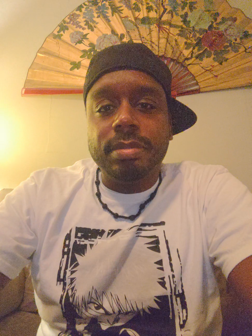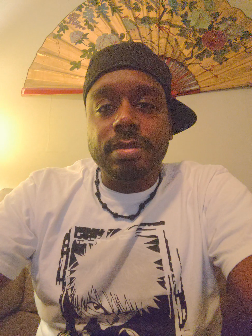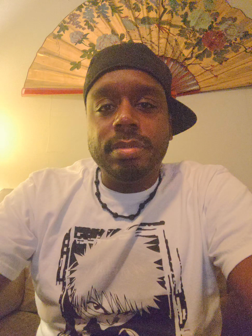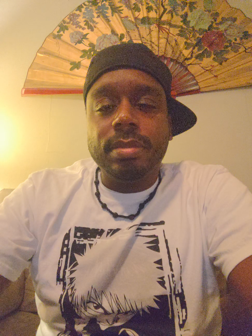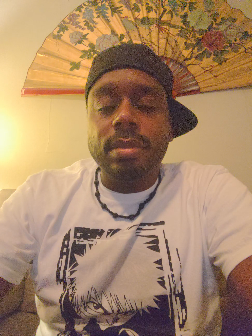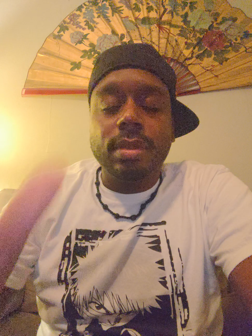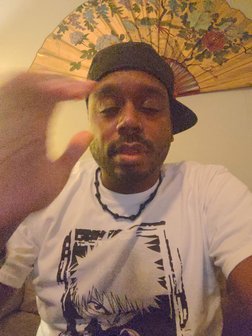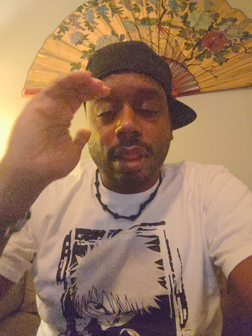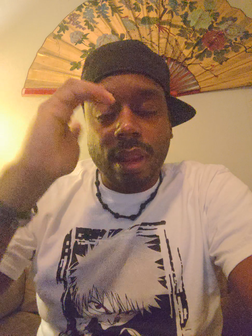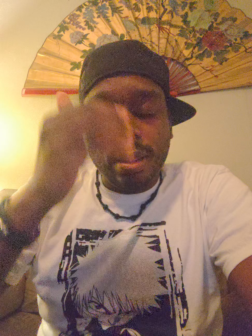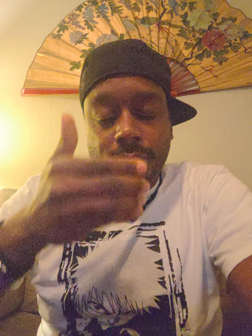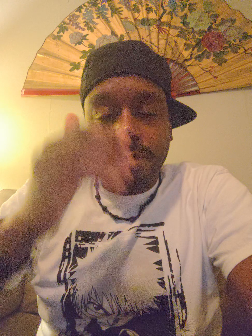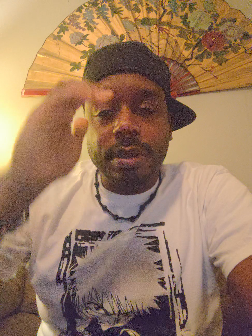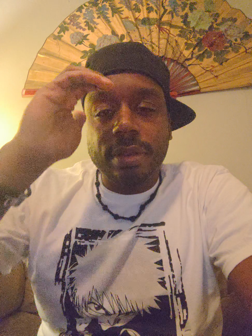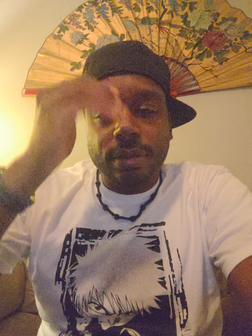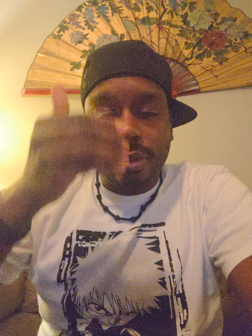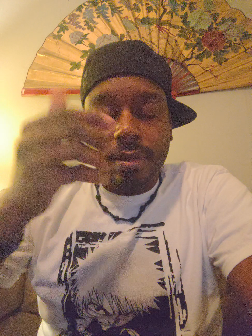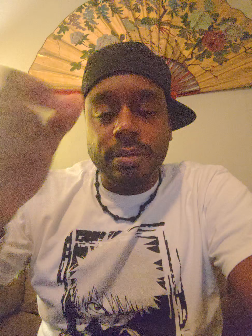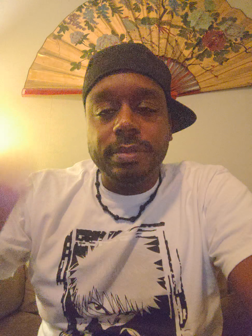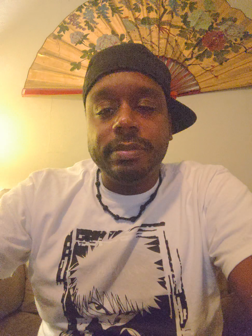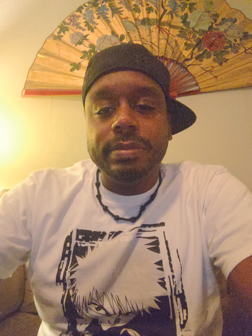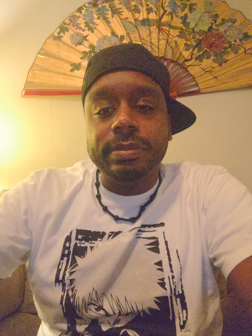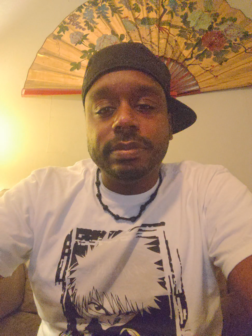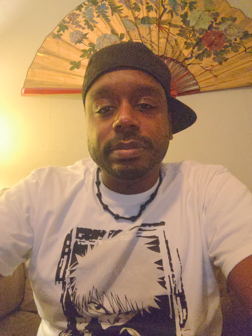sleepy